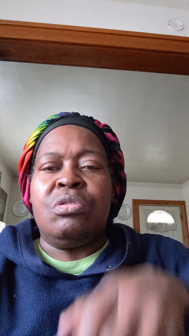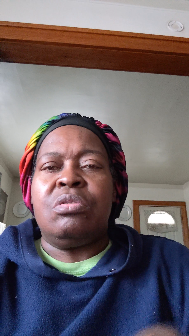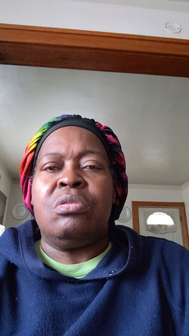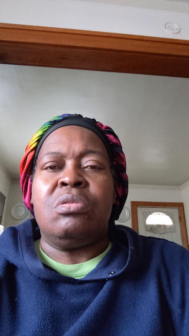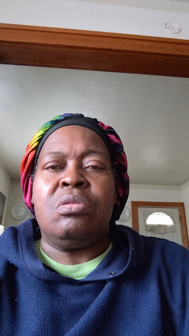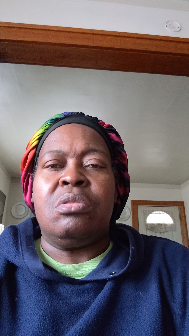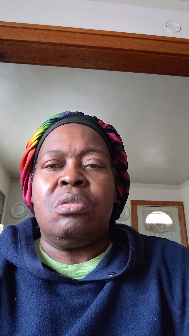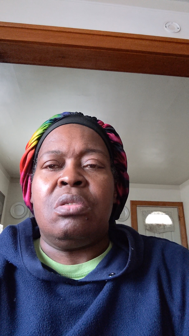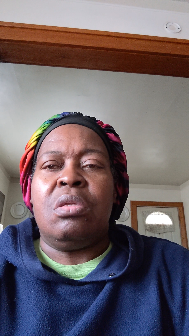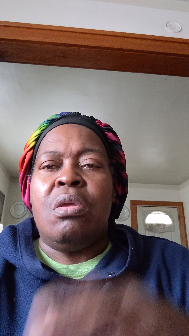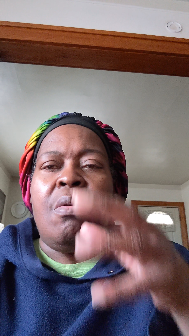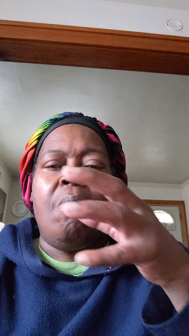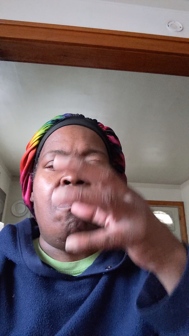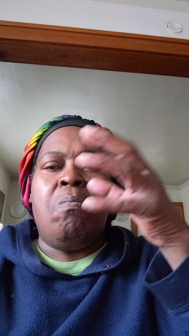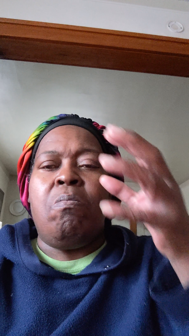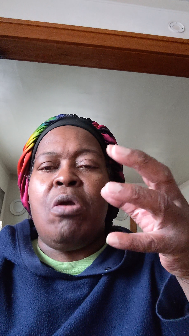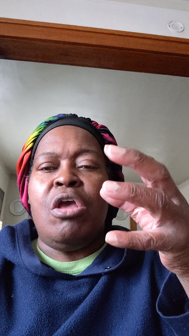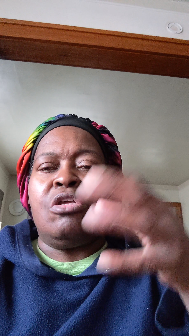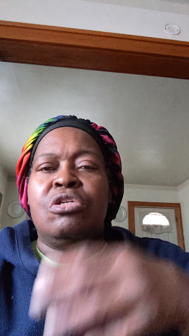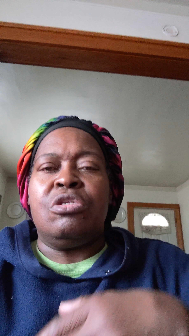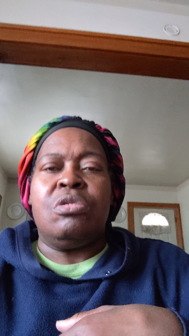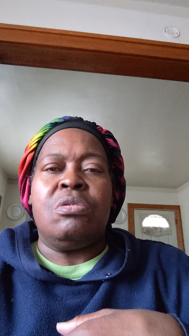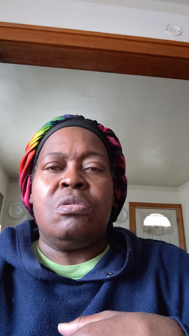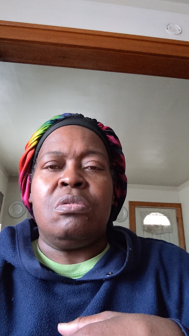much